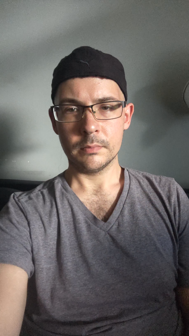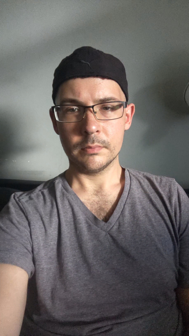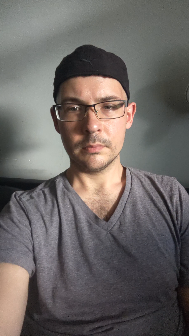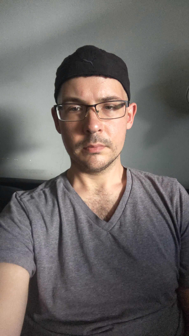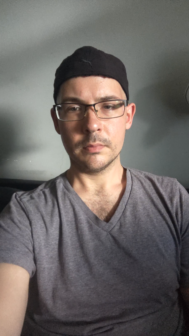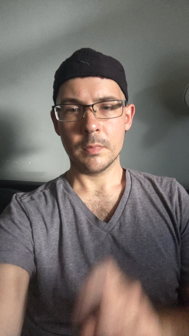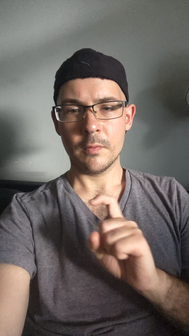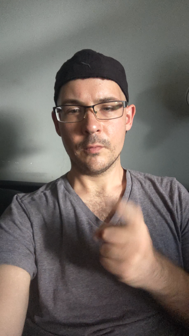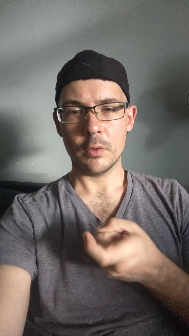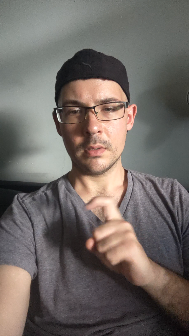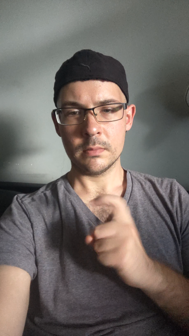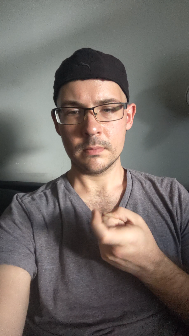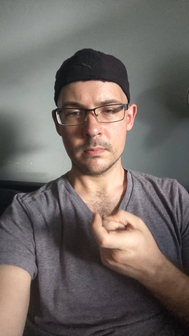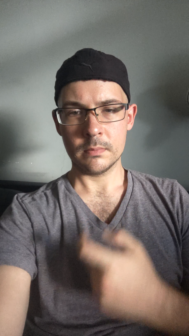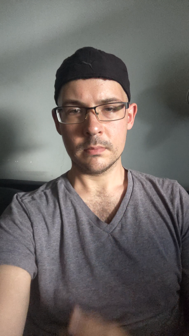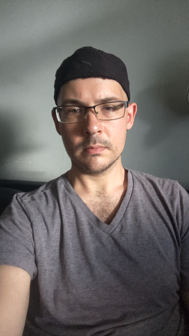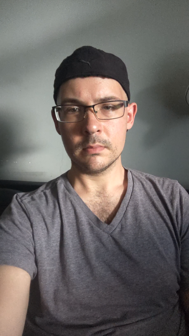friend